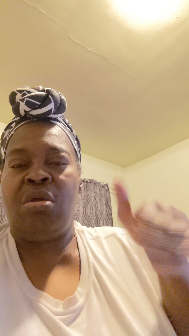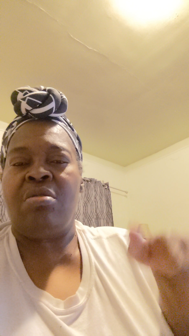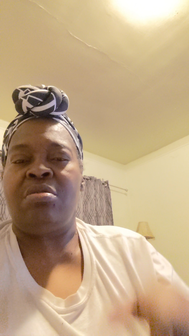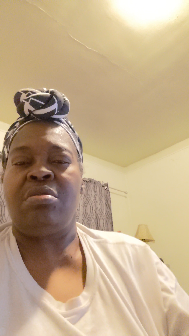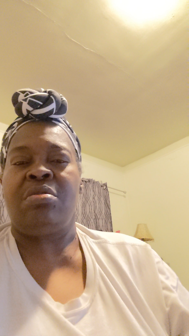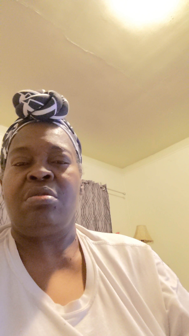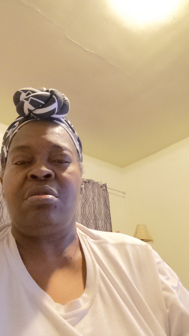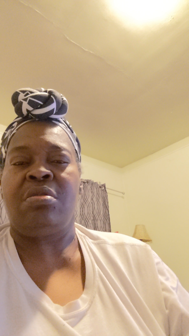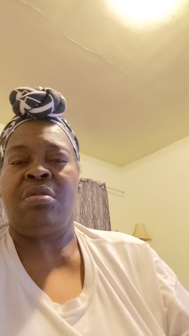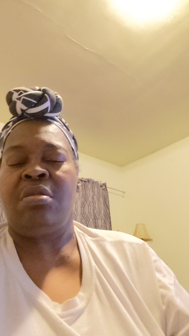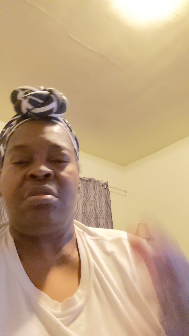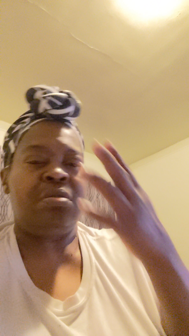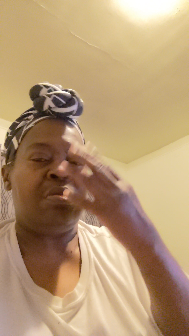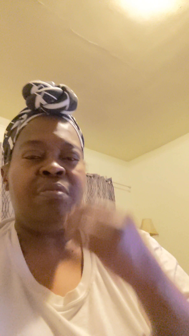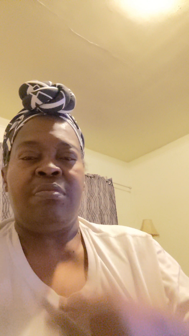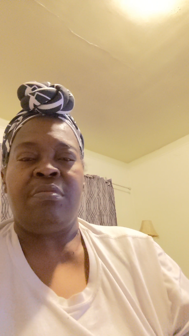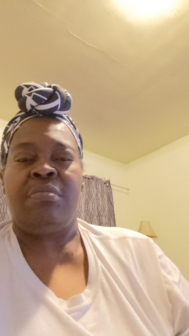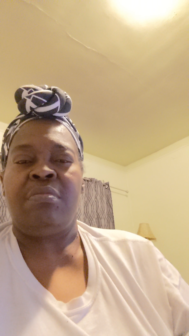asleep